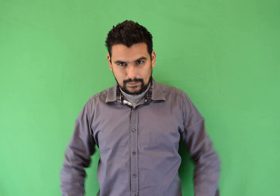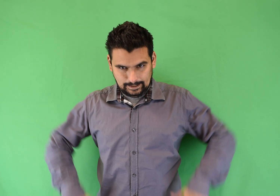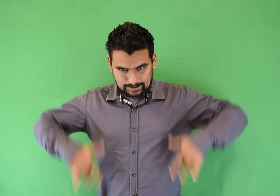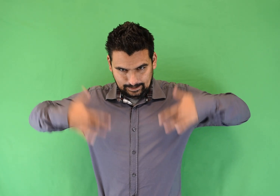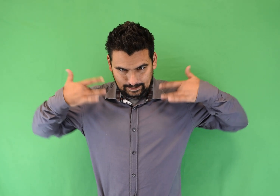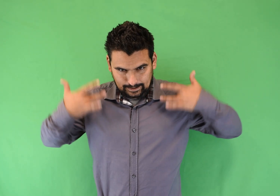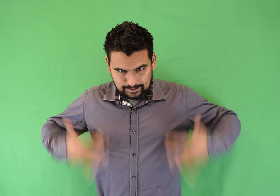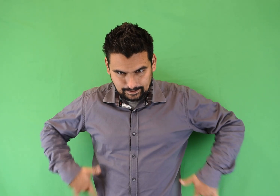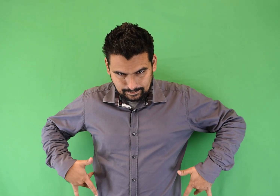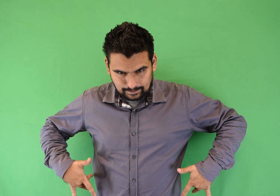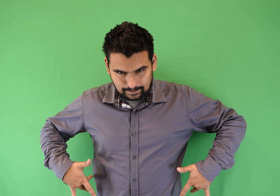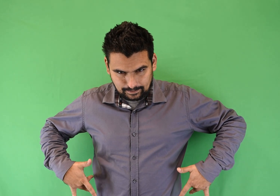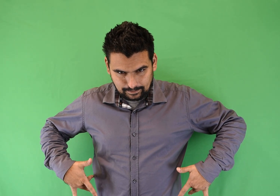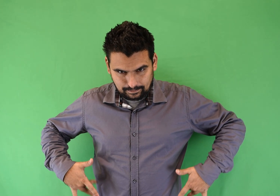dolor